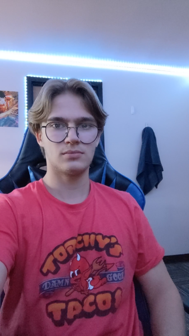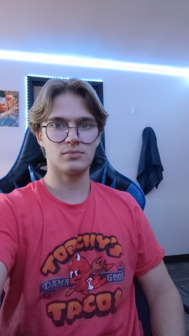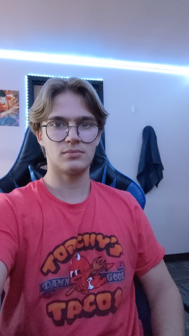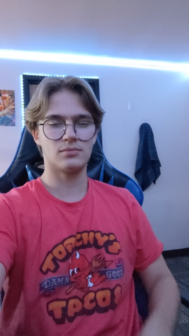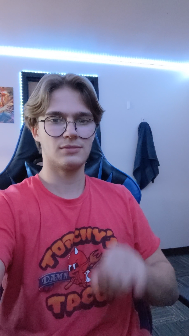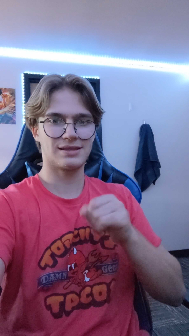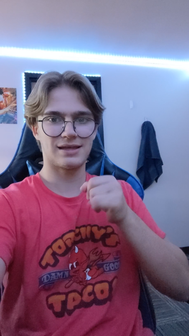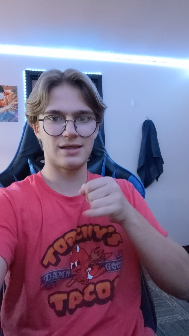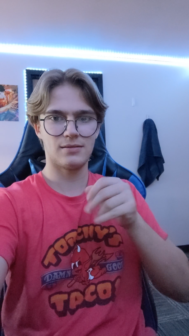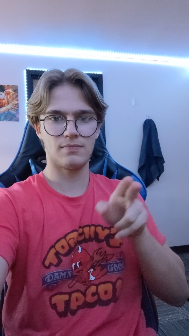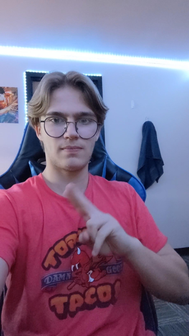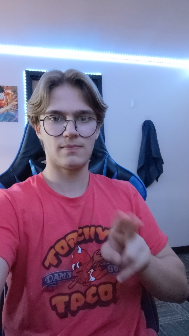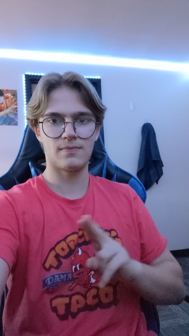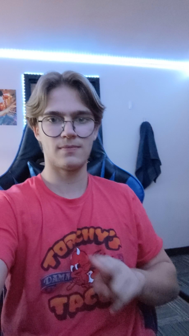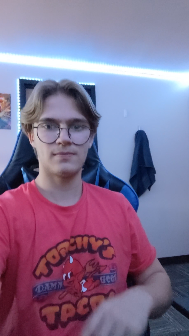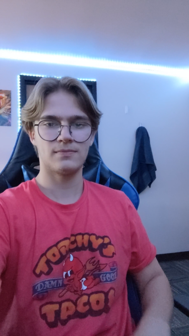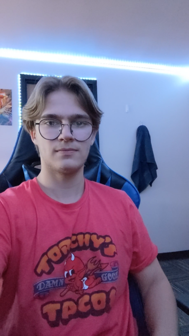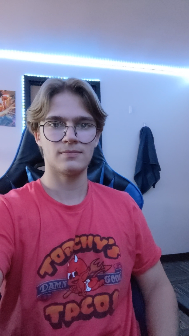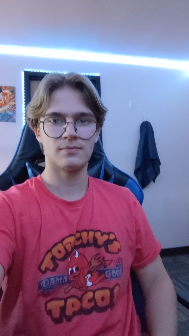jelly